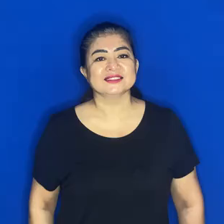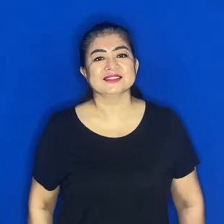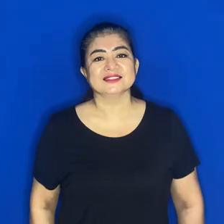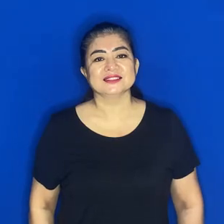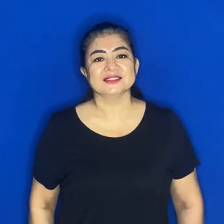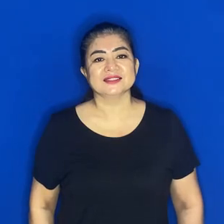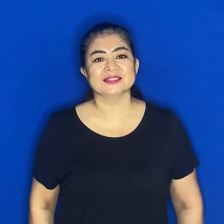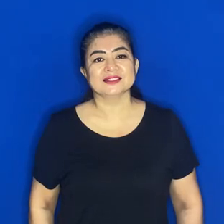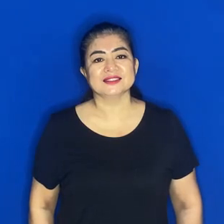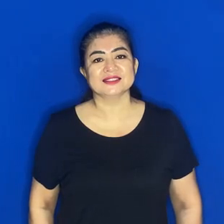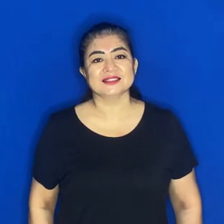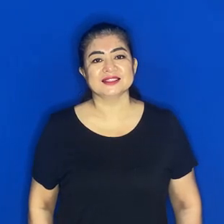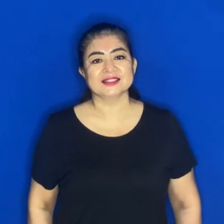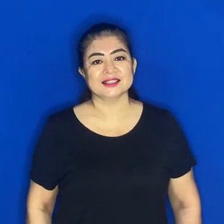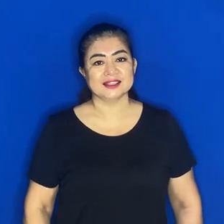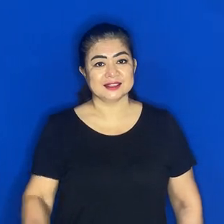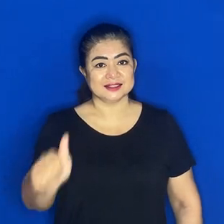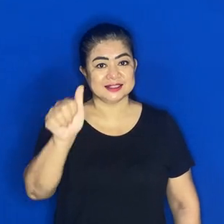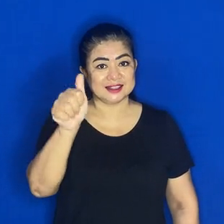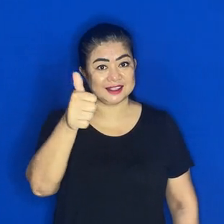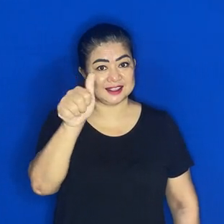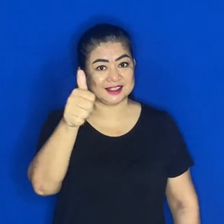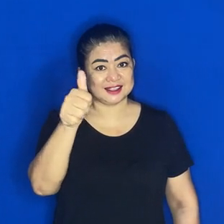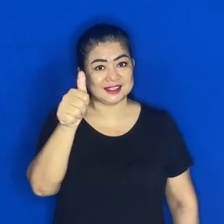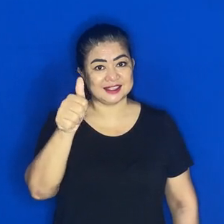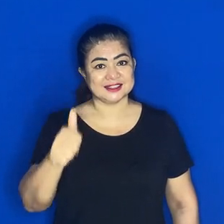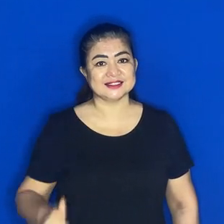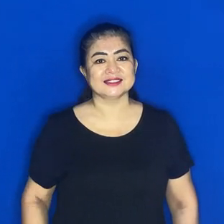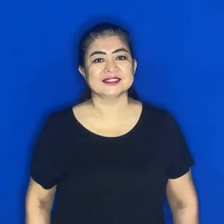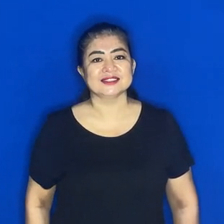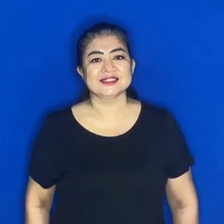ten